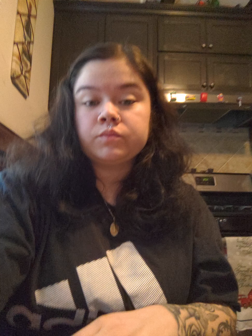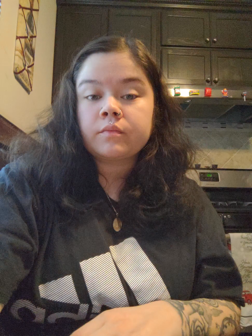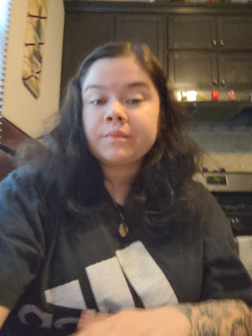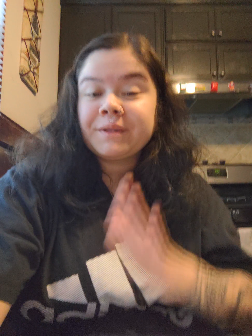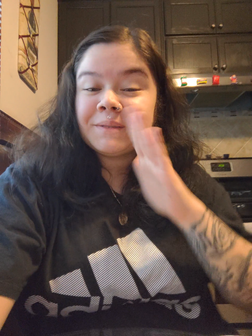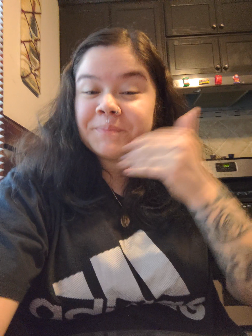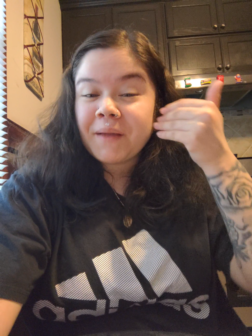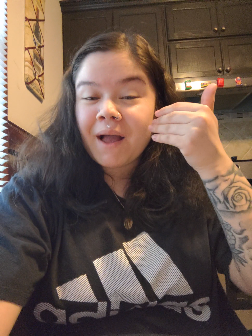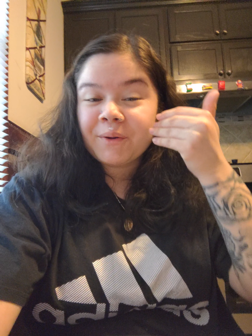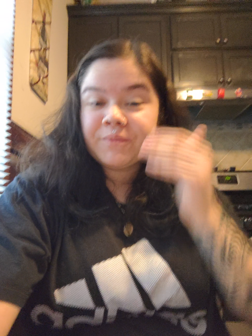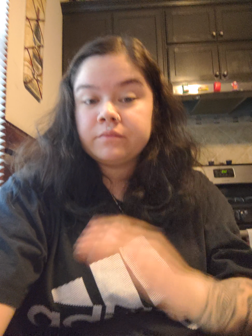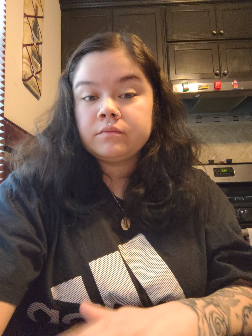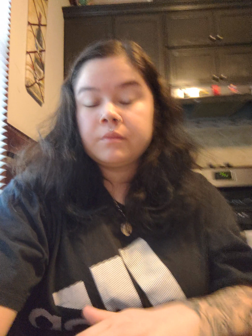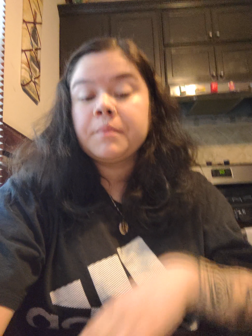smile